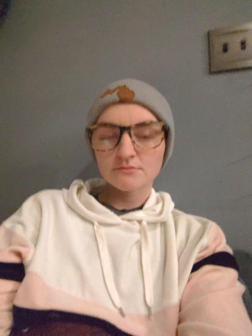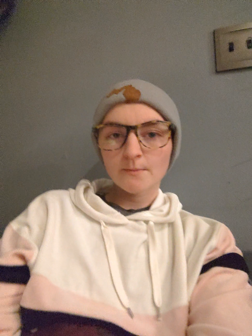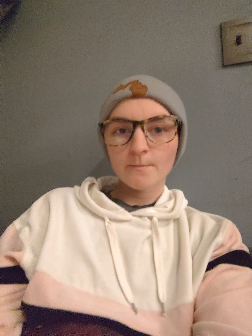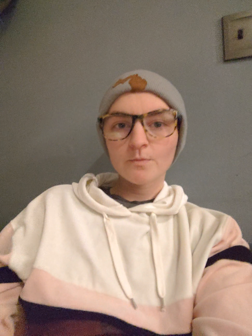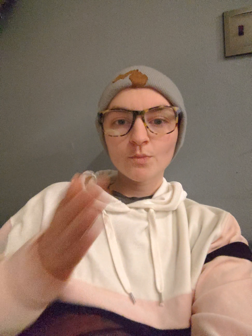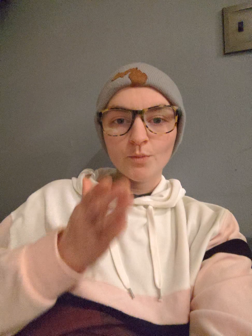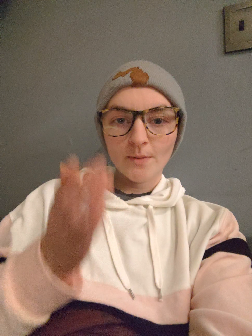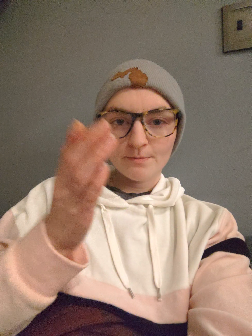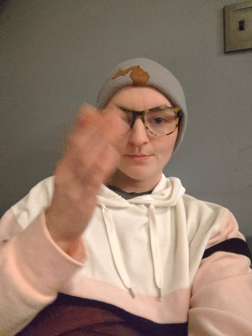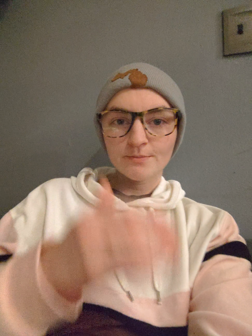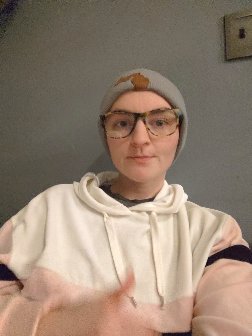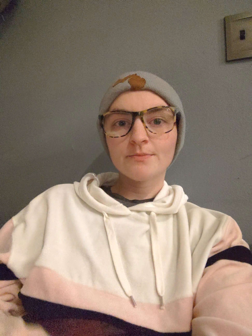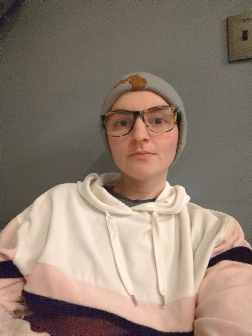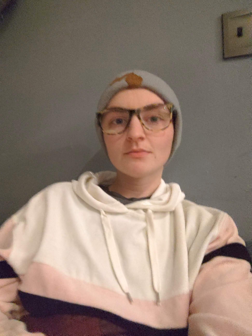boat